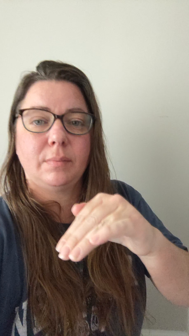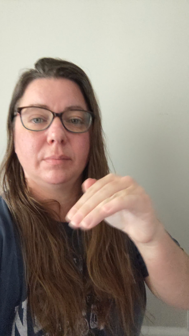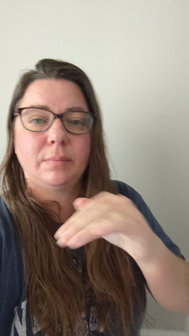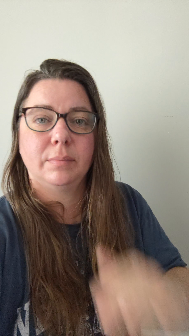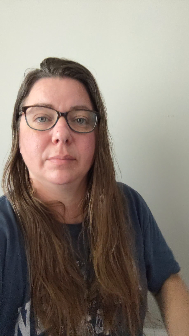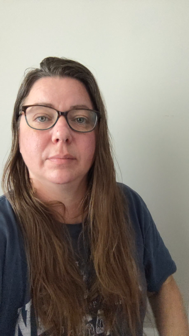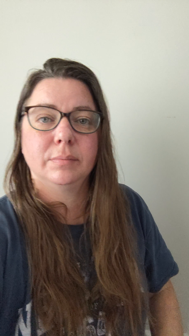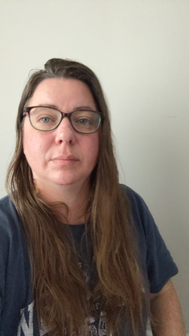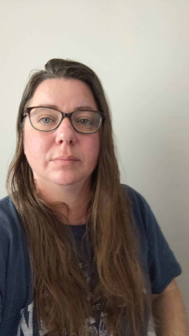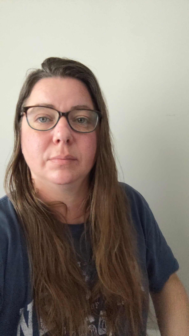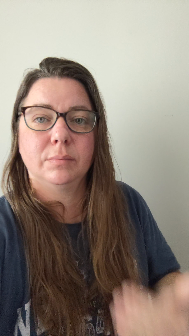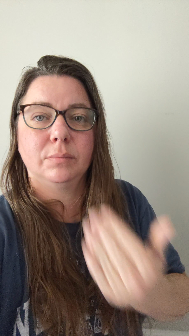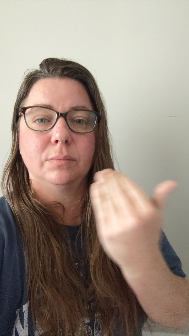new